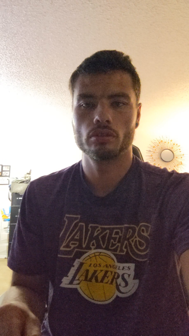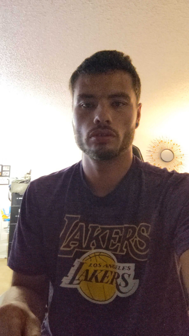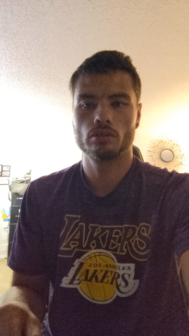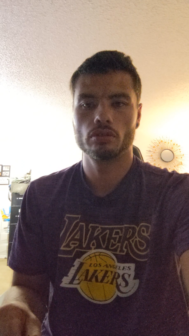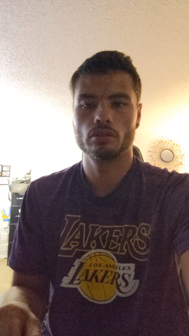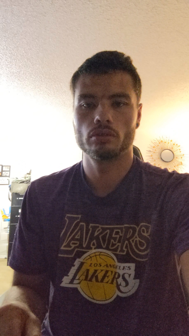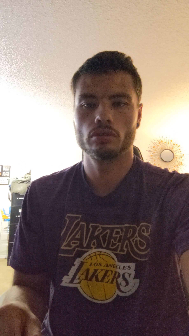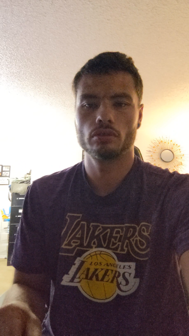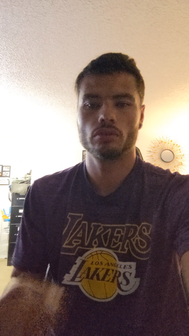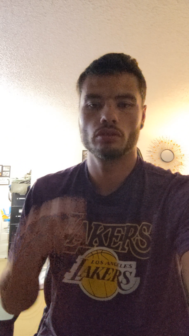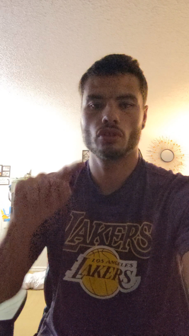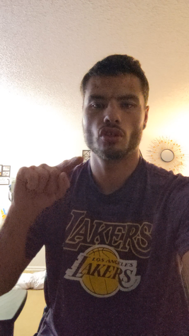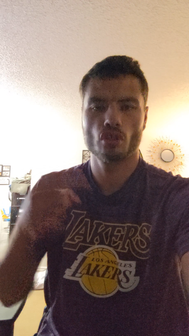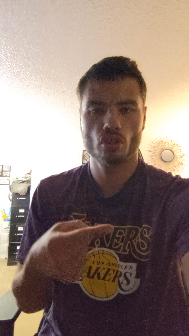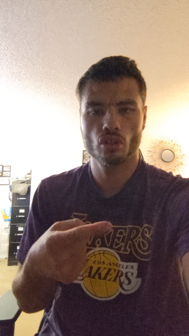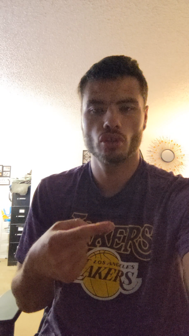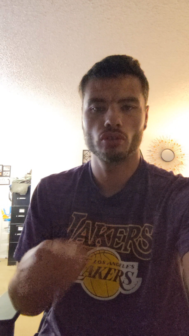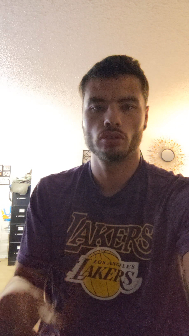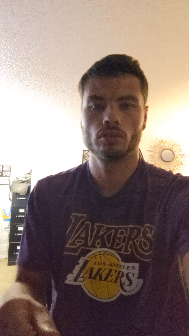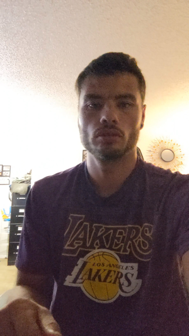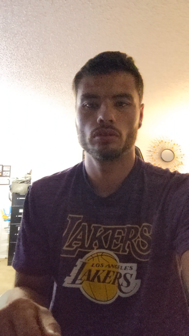hurt